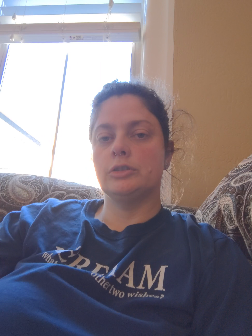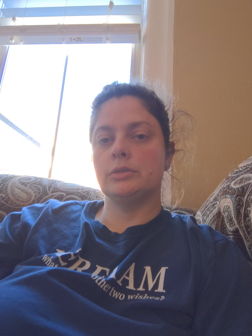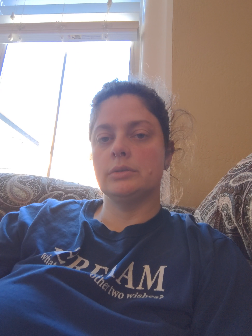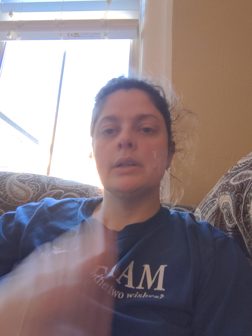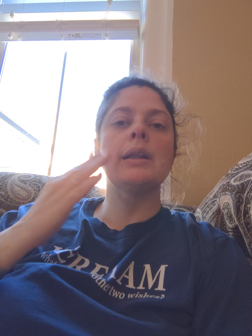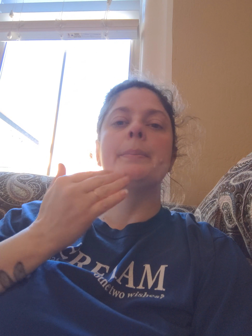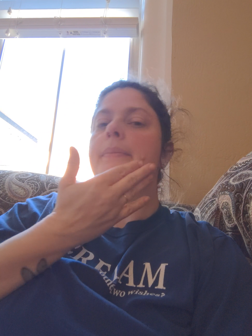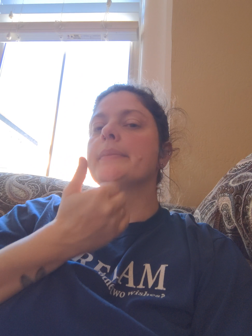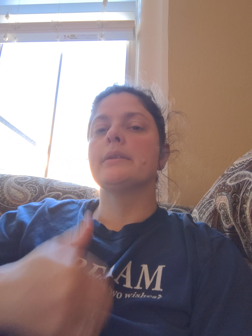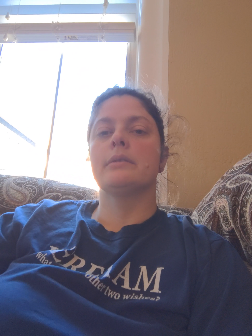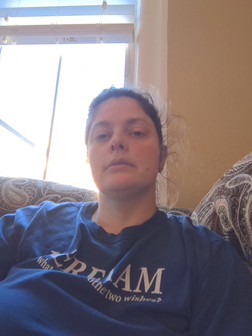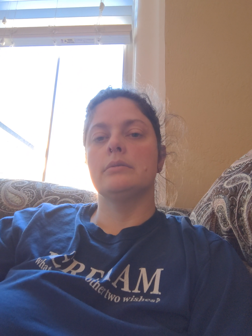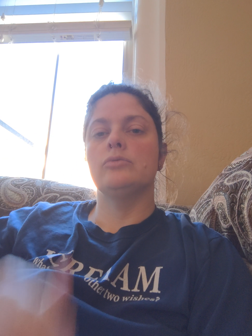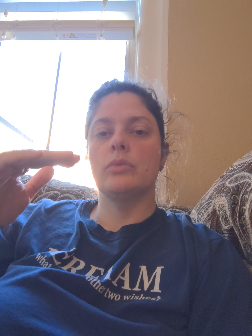napkin